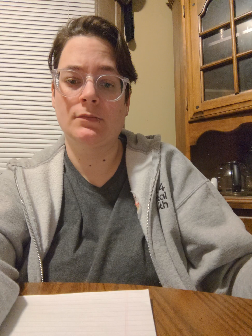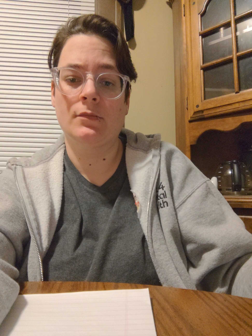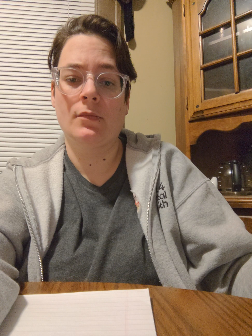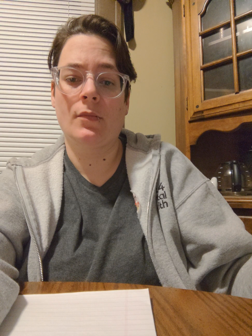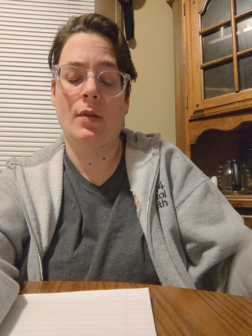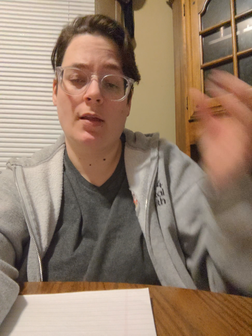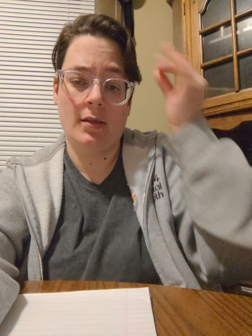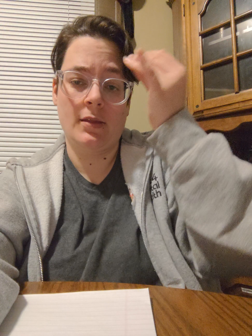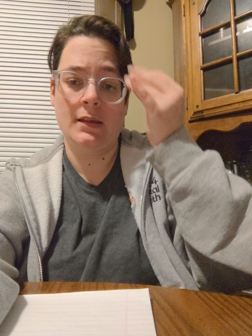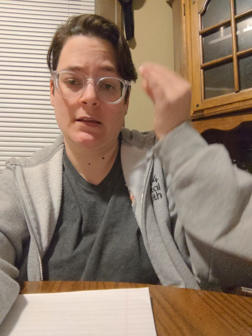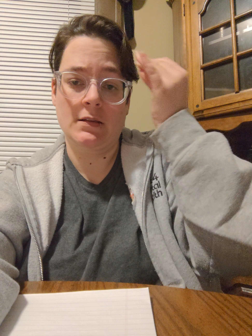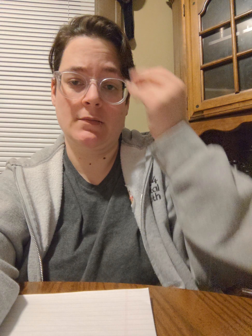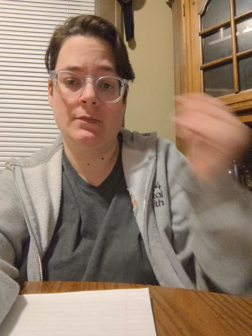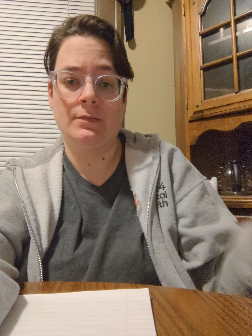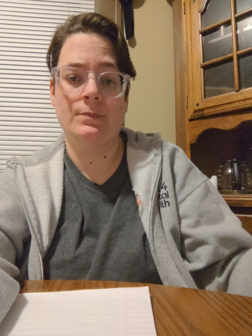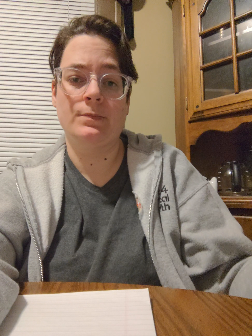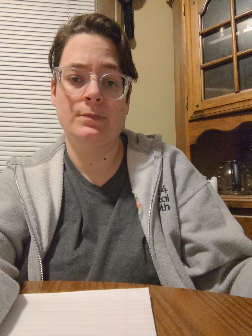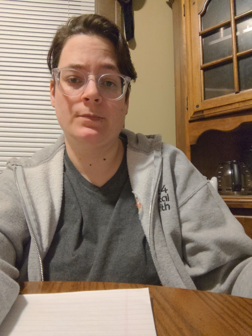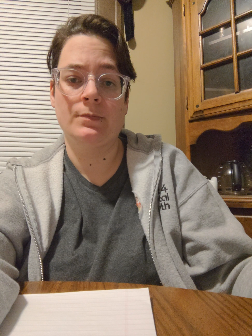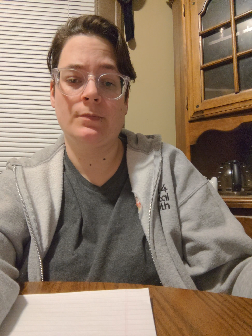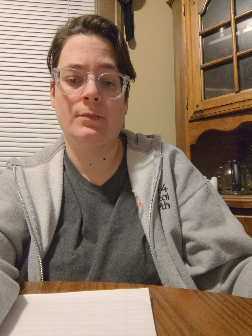think